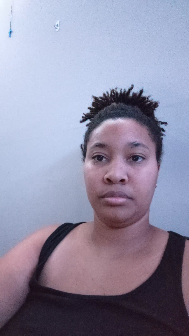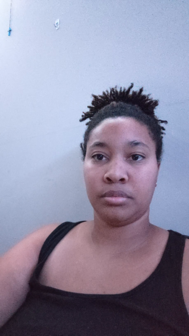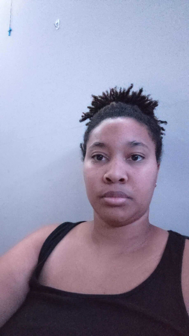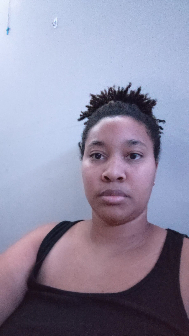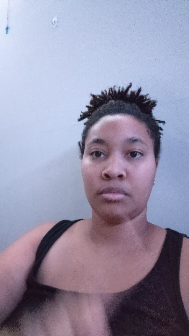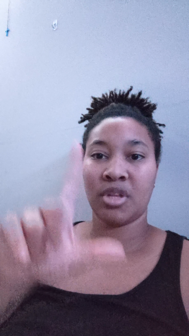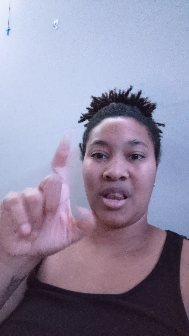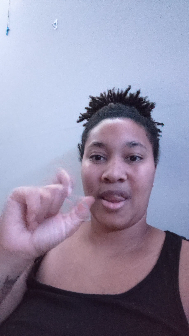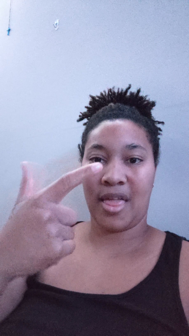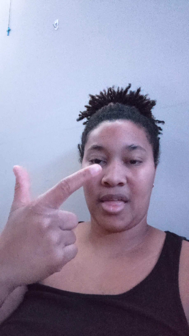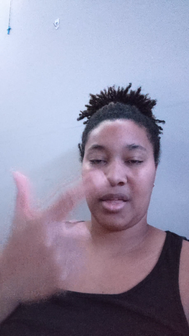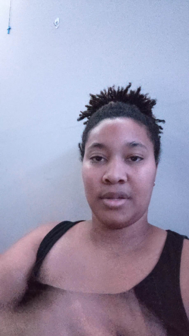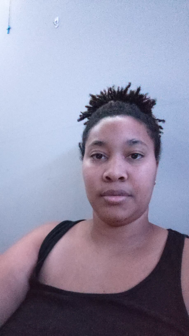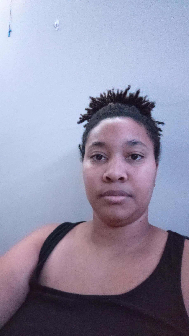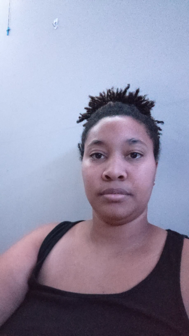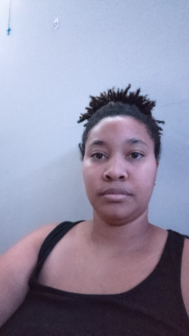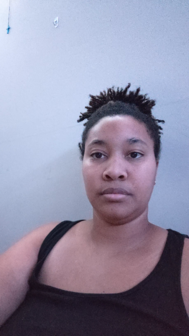leg